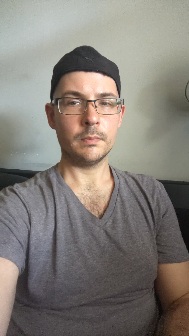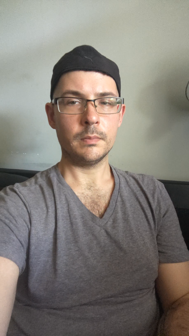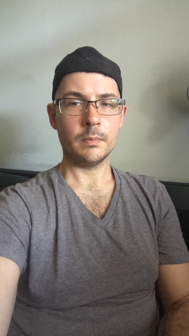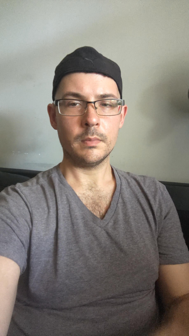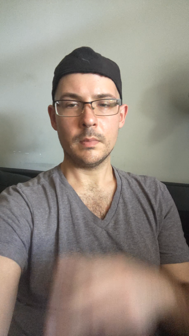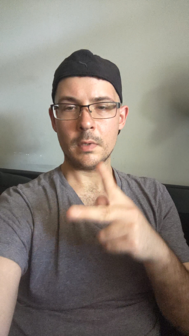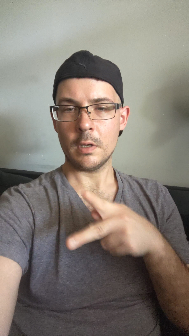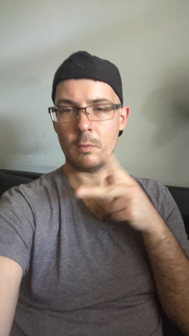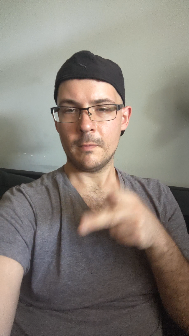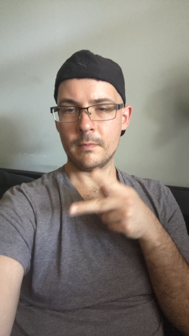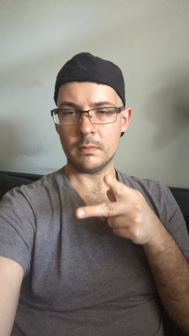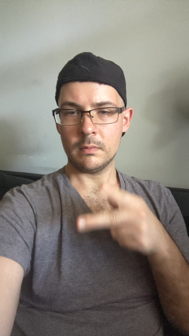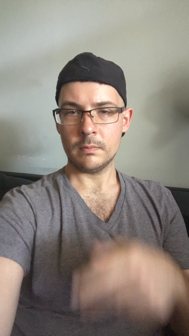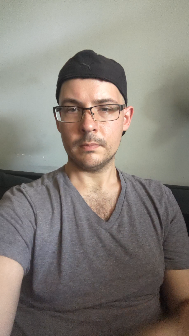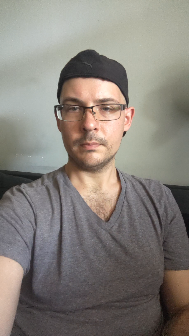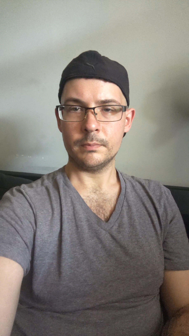careful